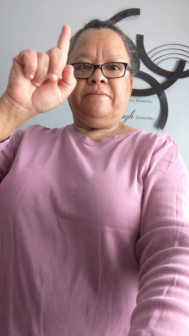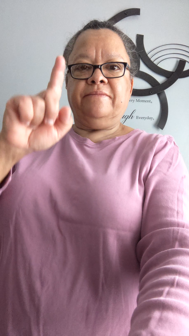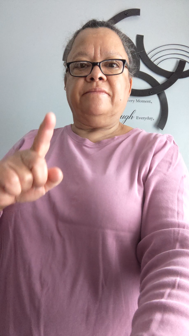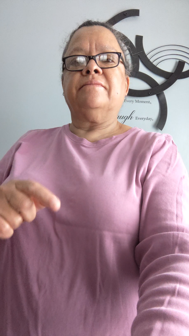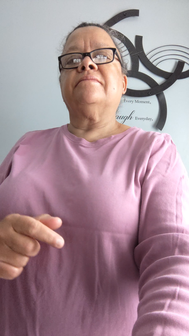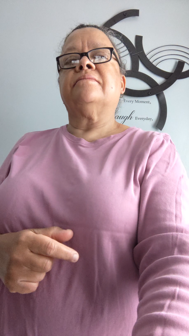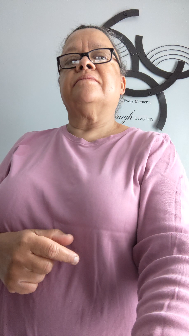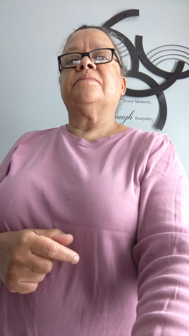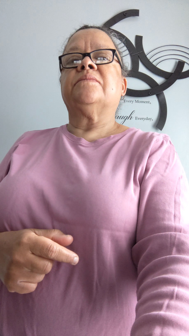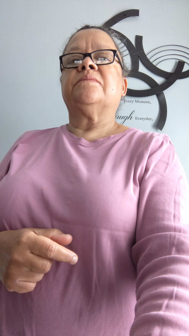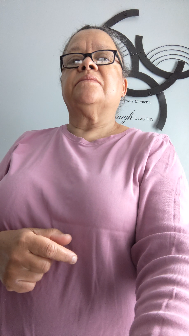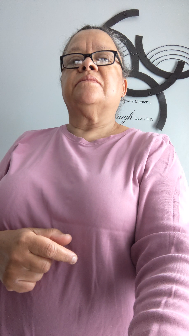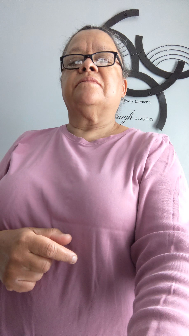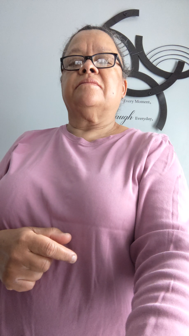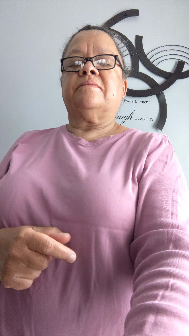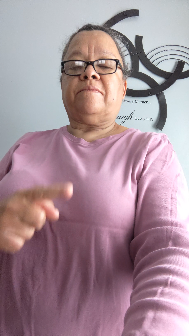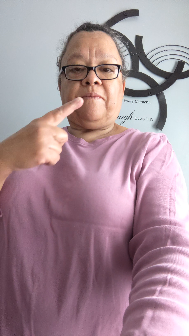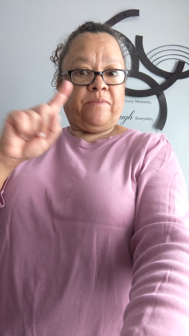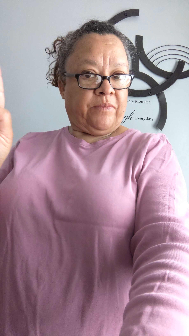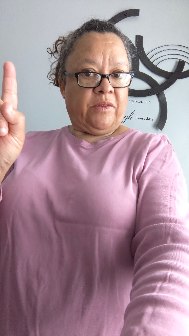but